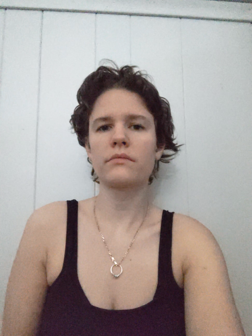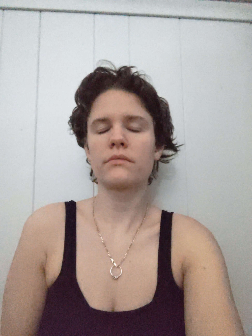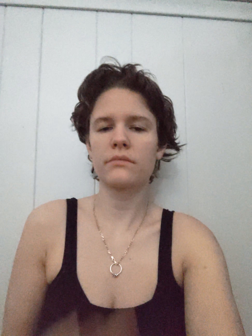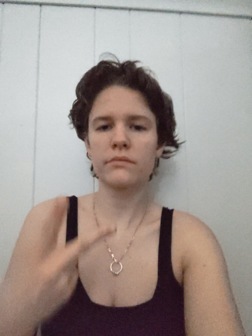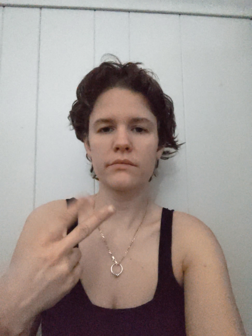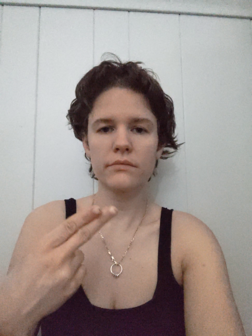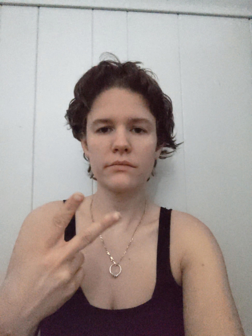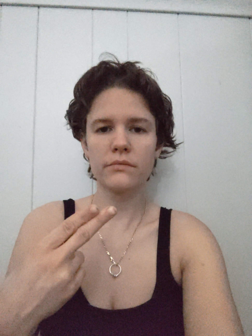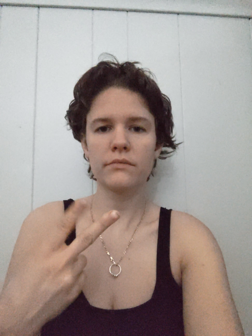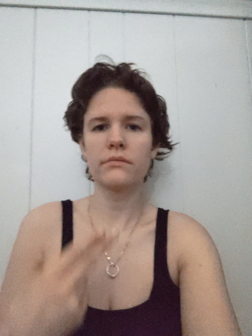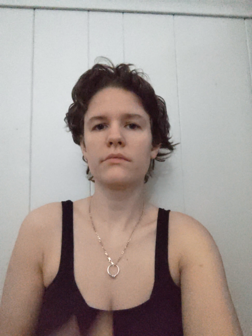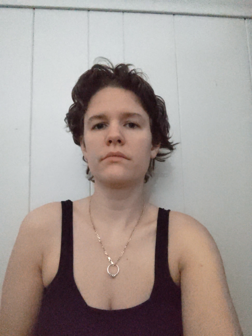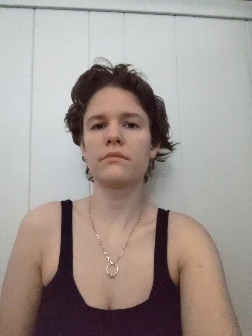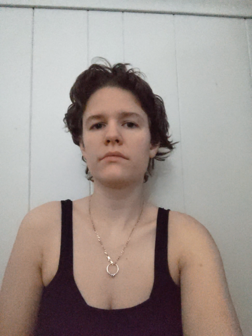scissors